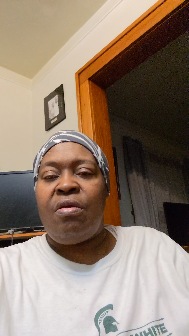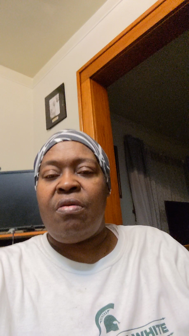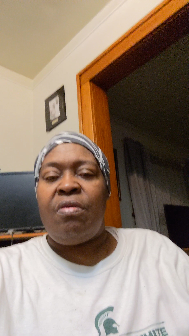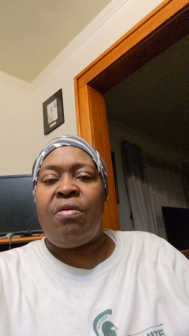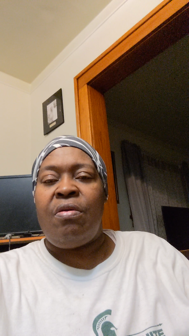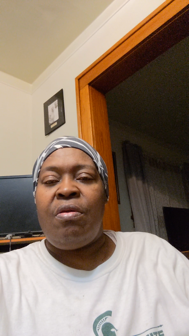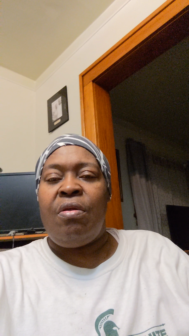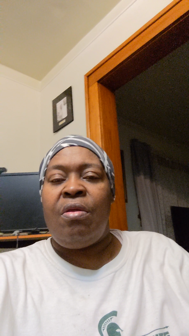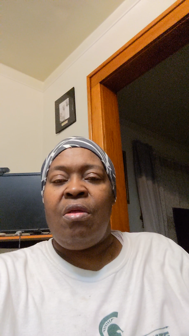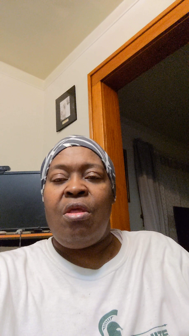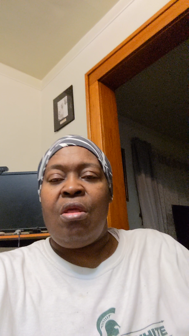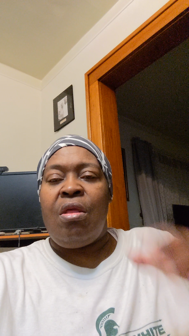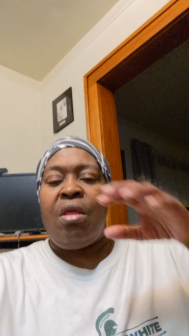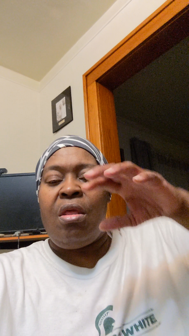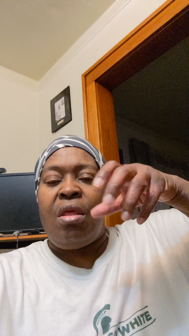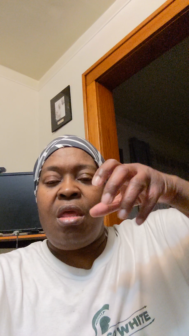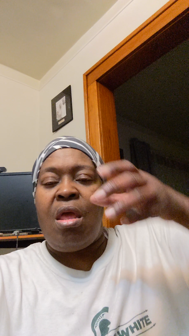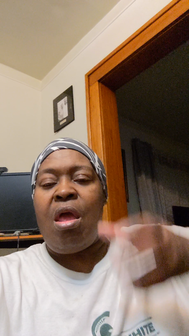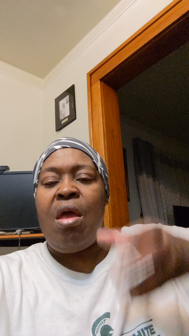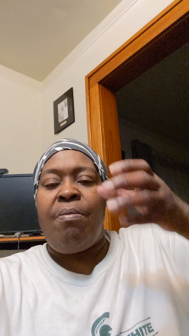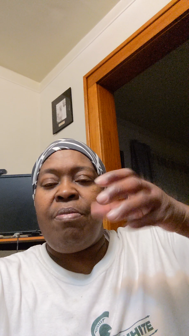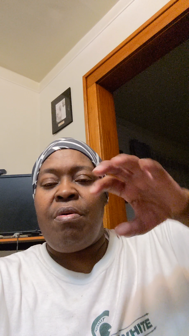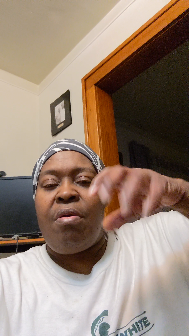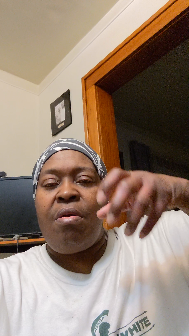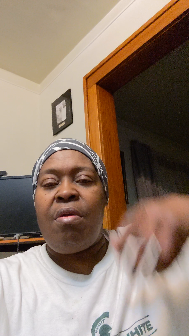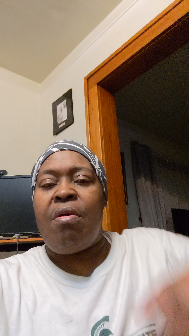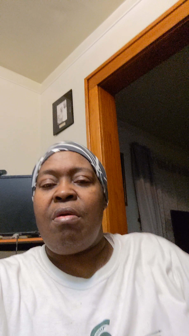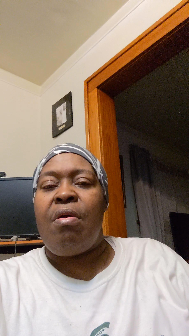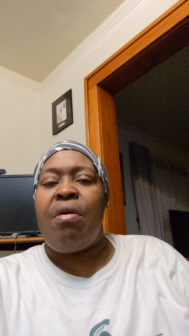jar